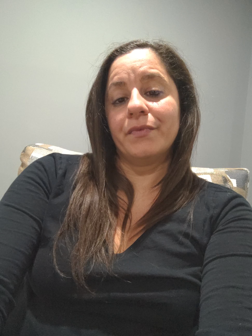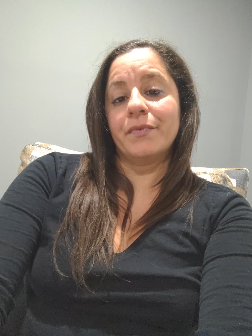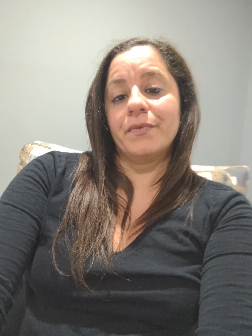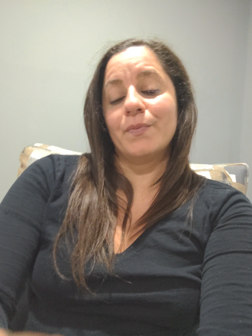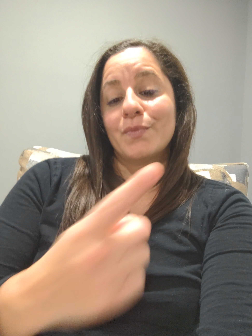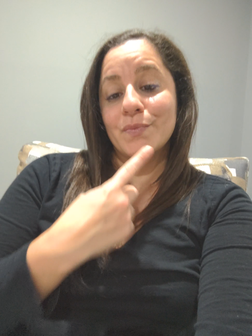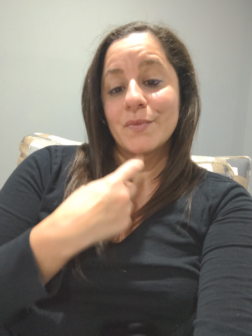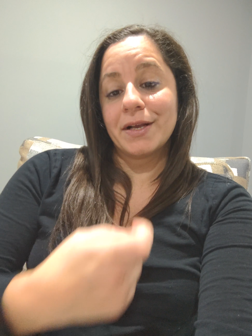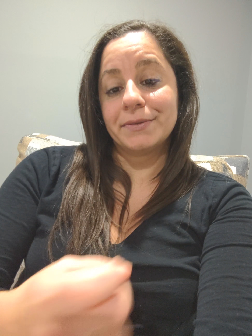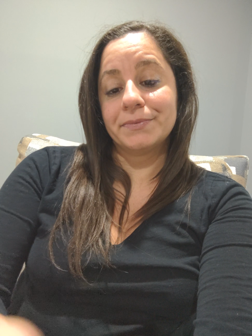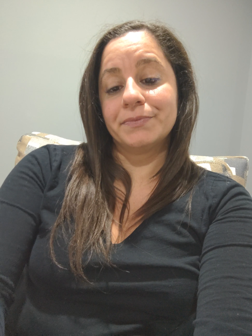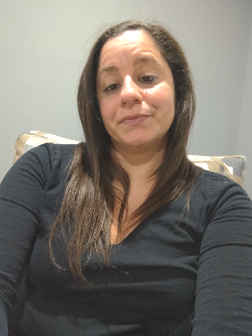red